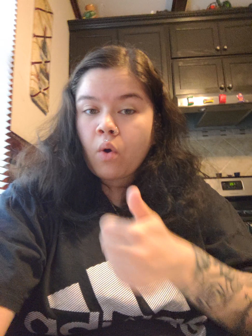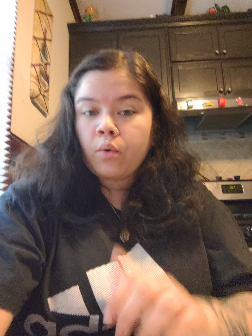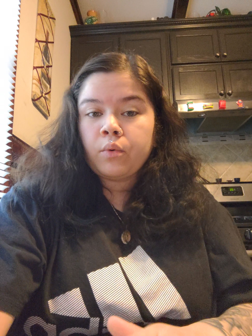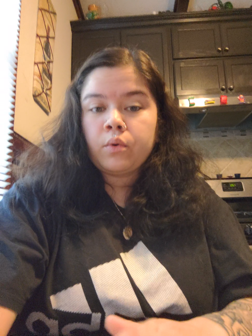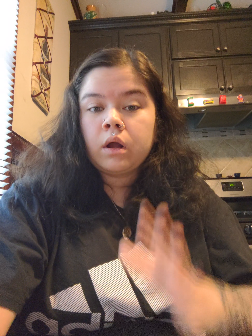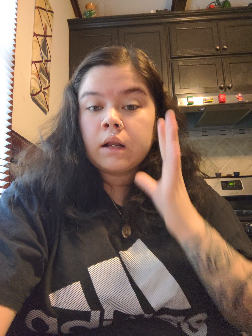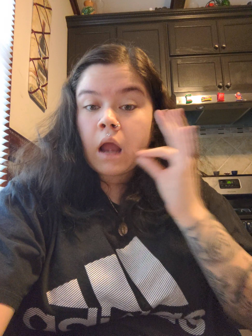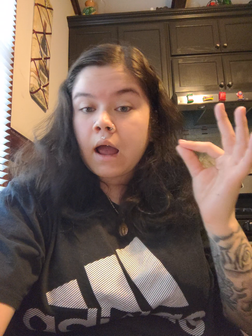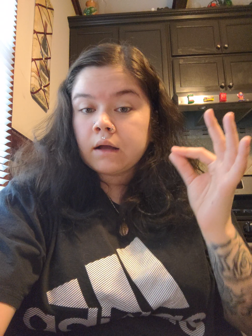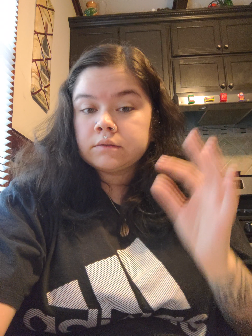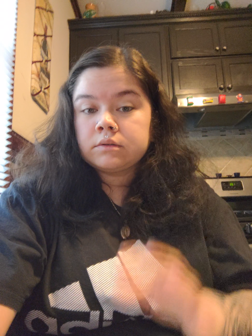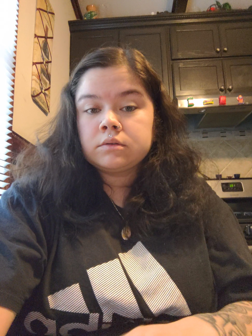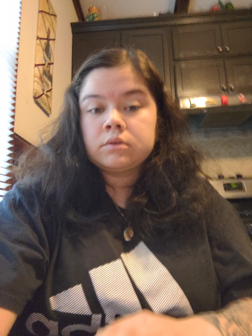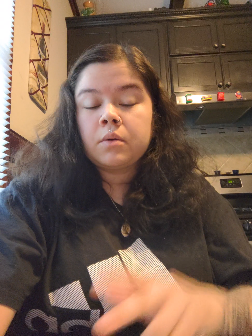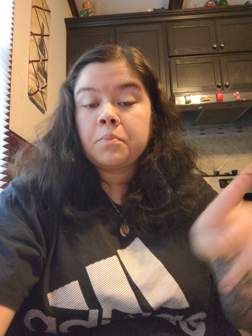cat